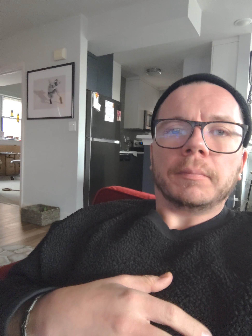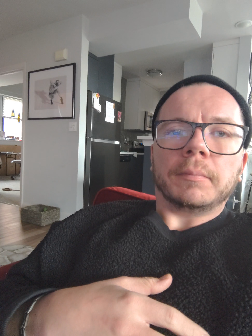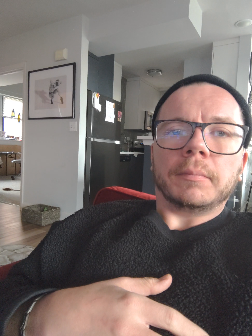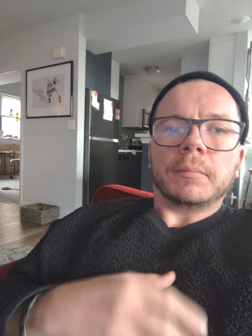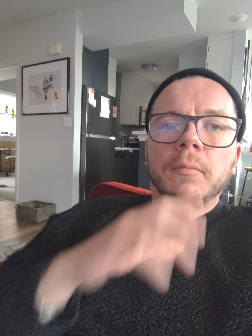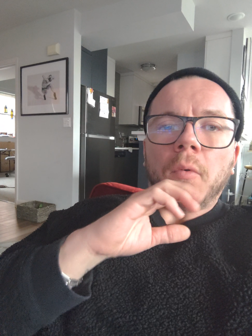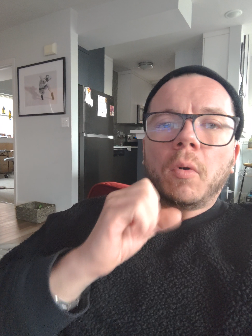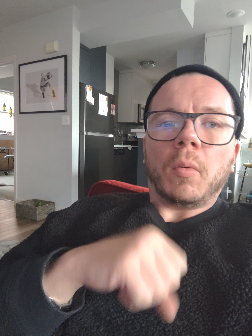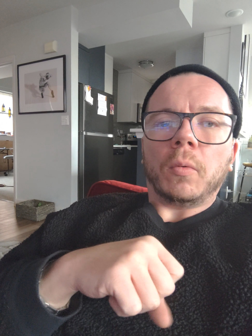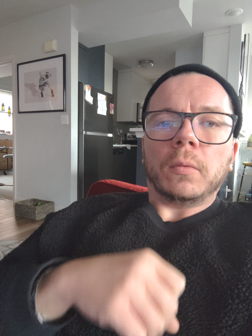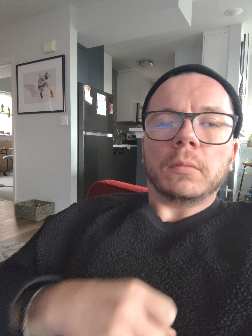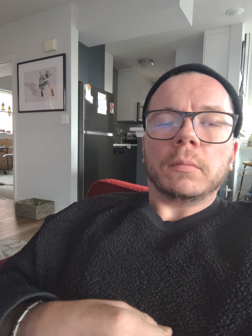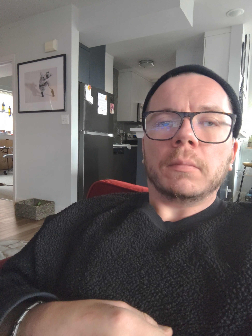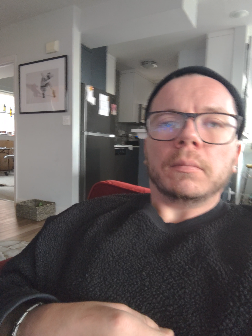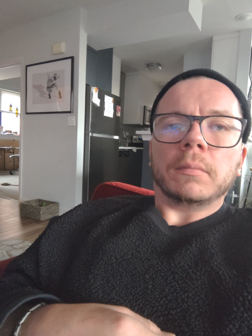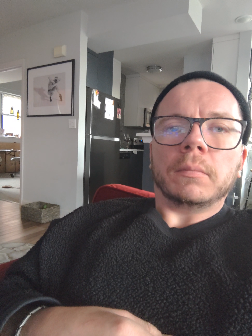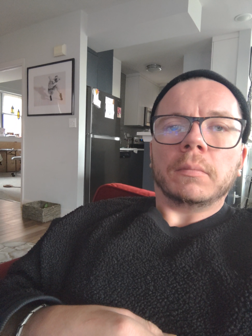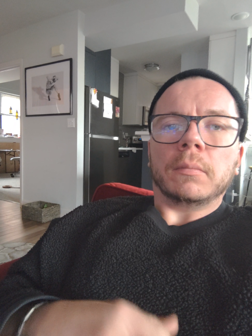old